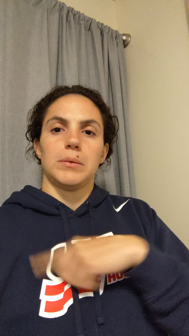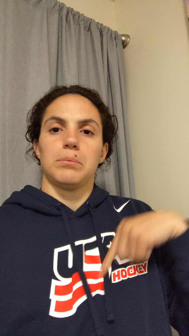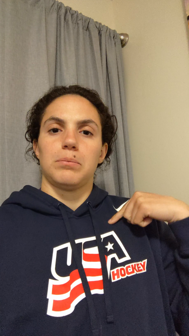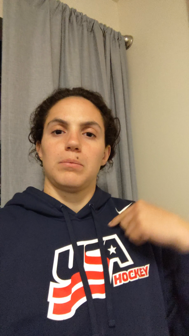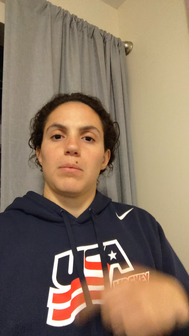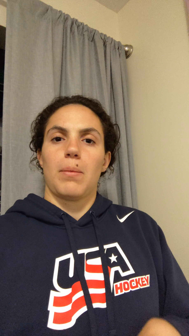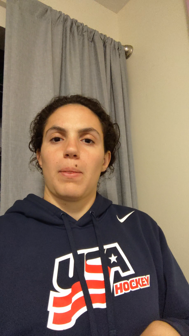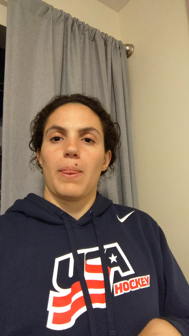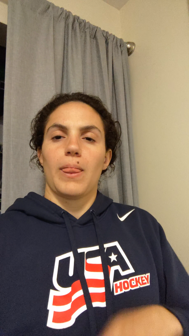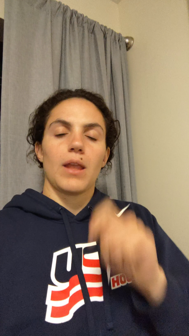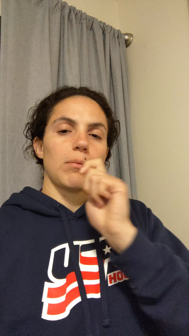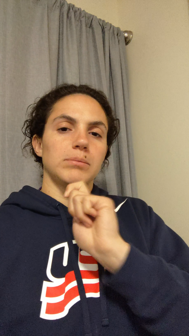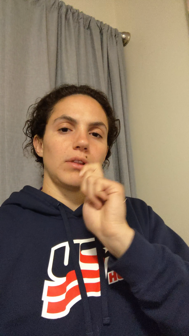popsicle